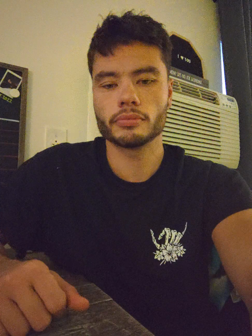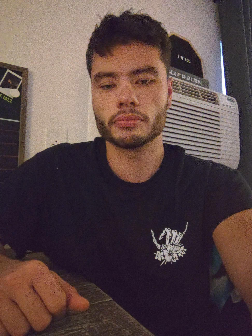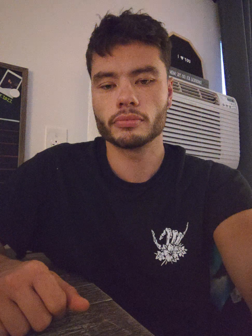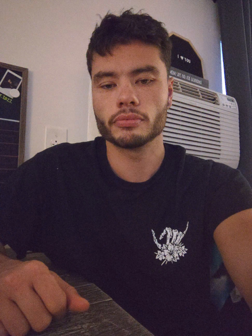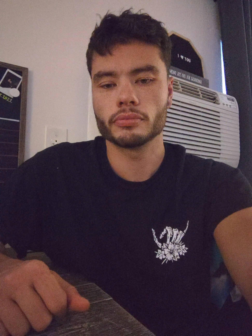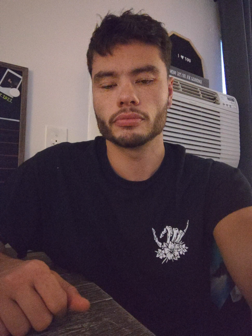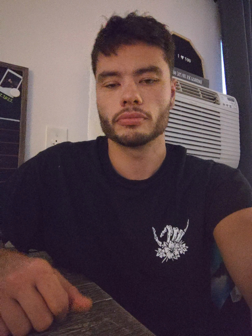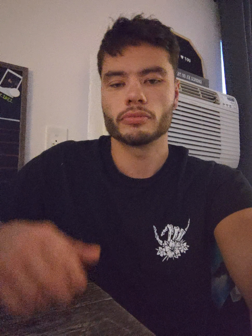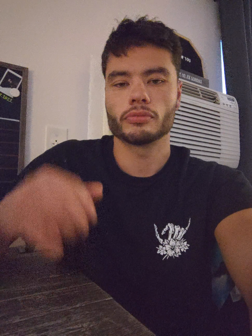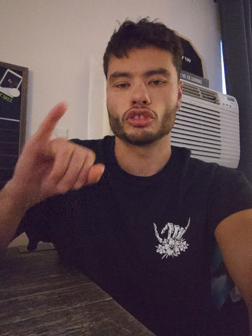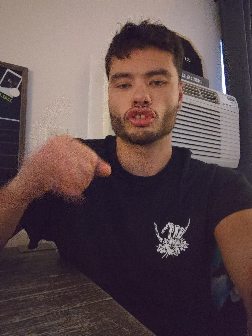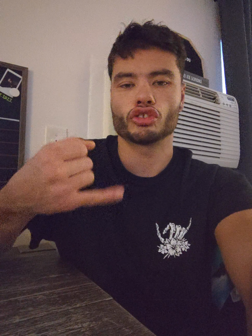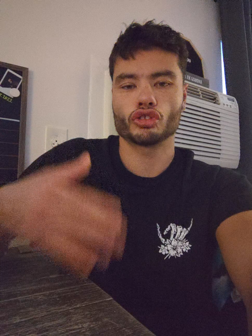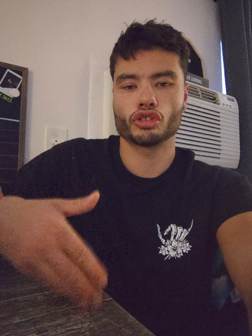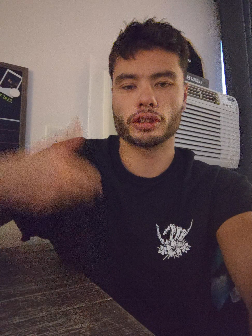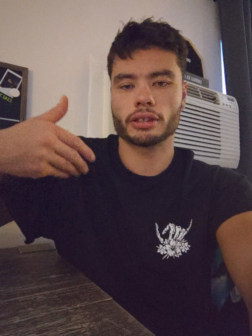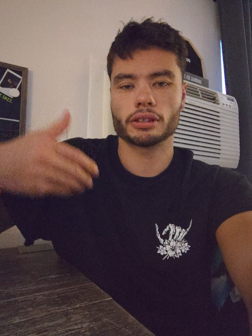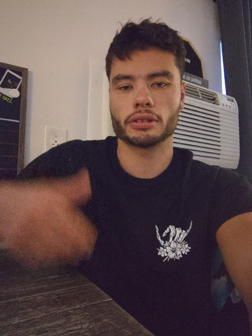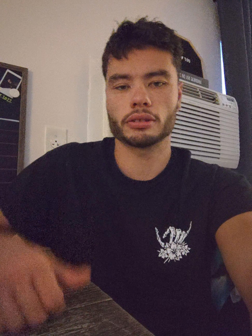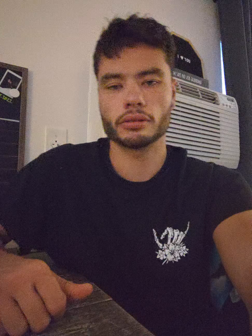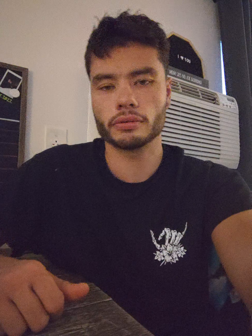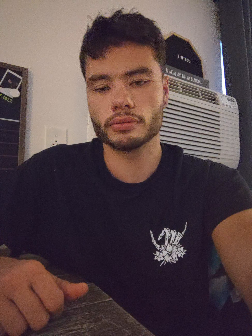jeans